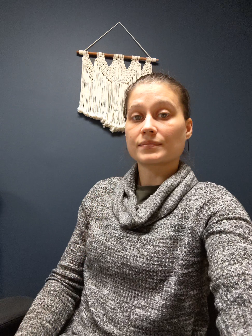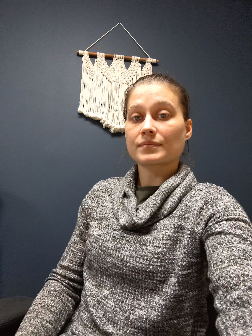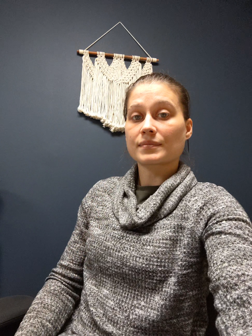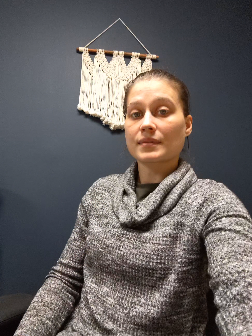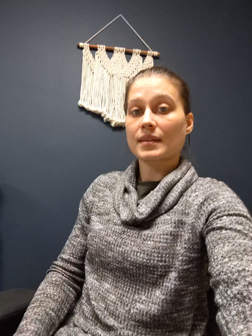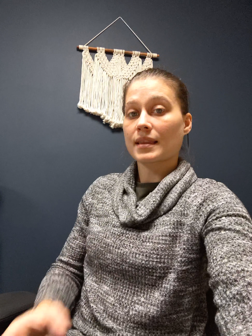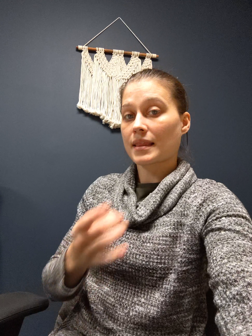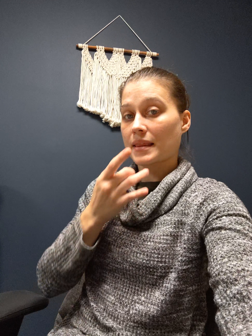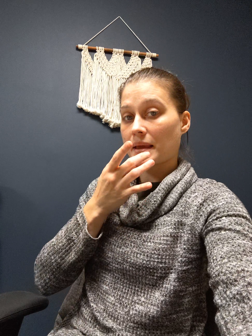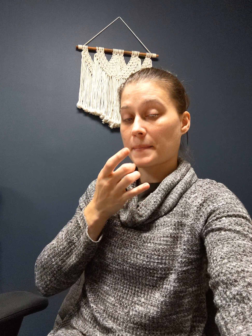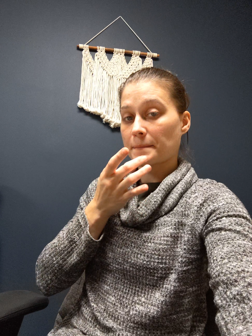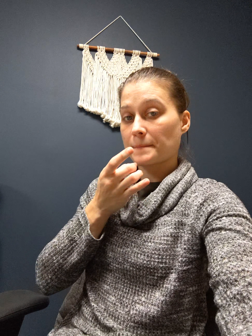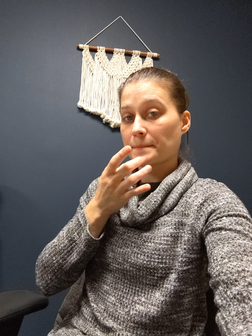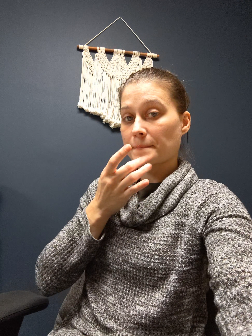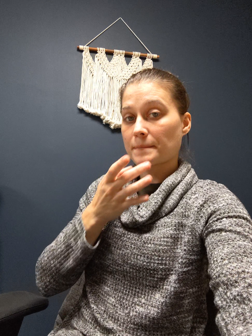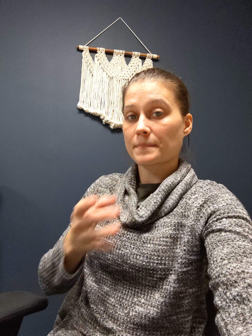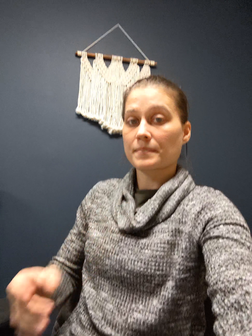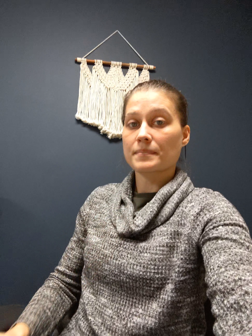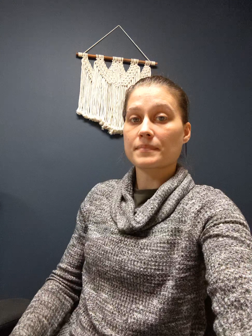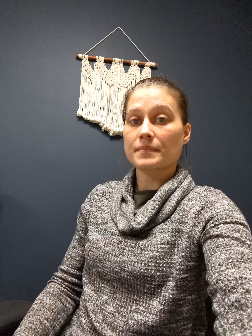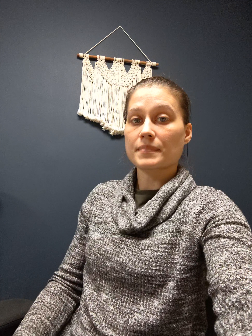lamp